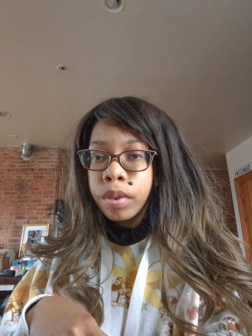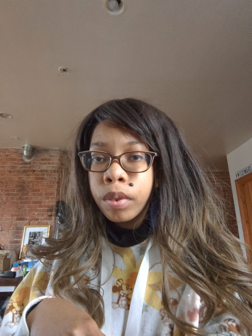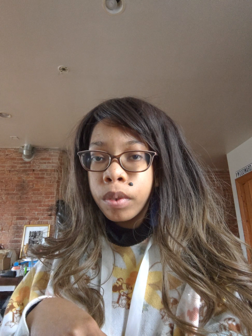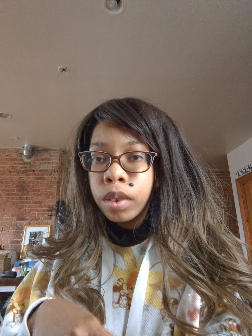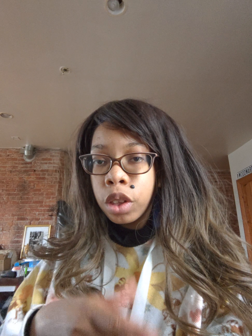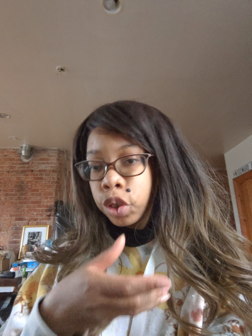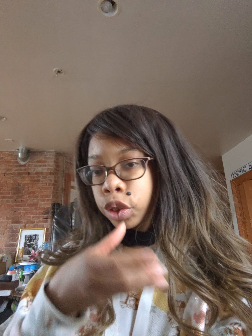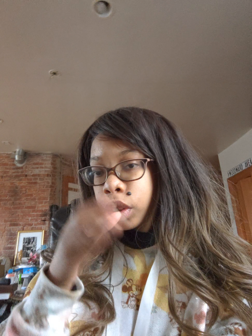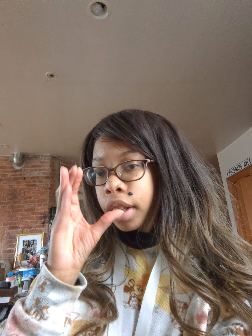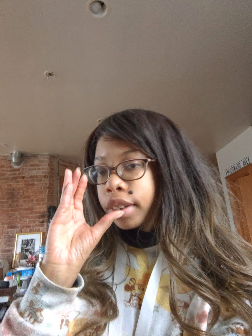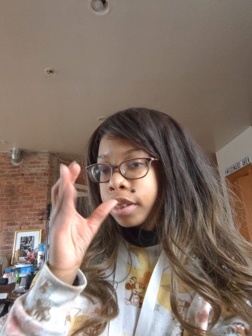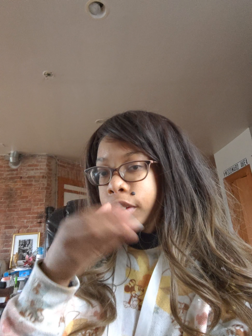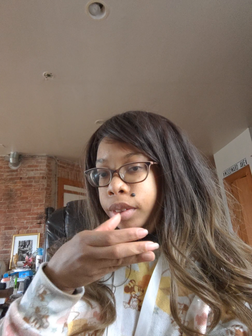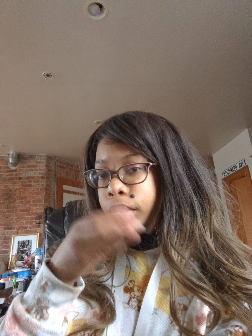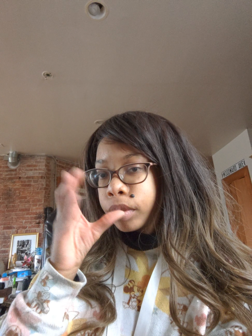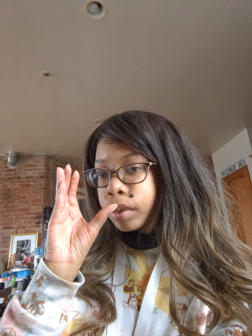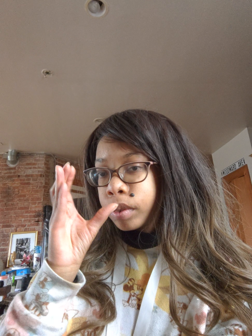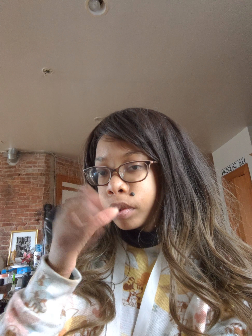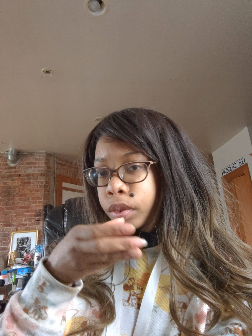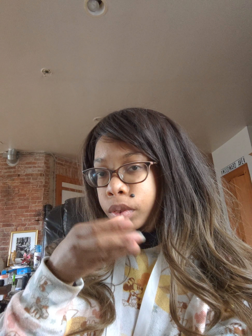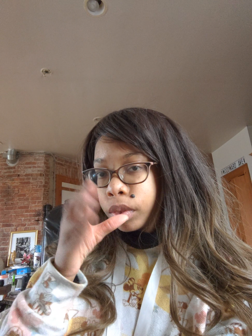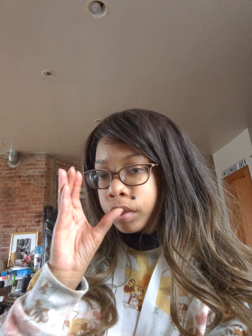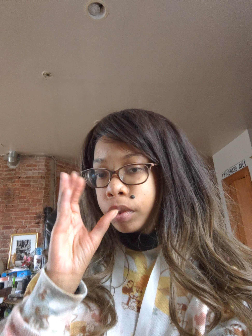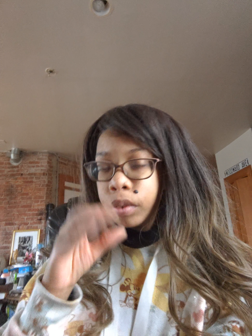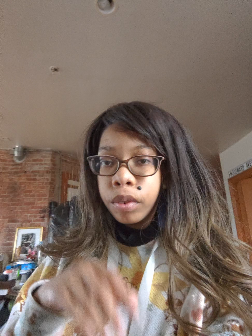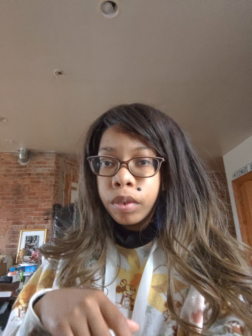drink